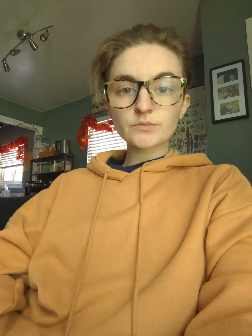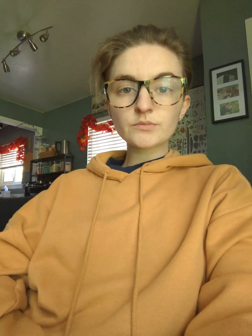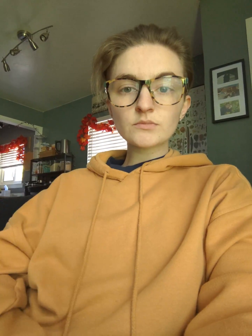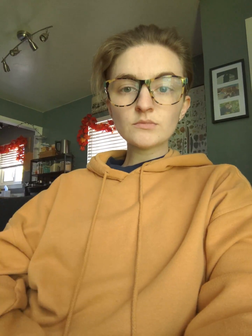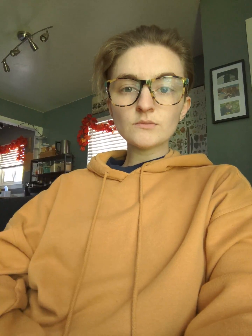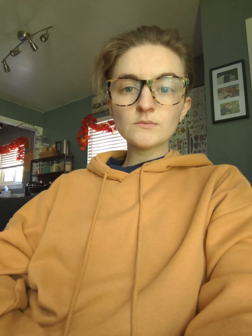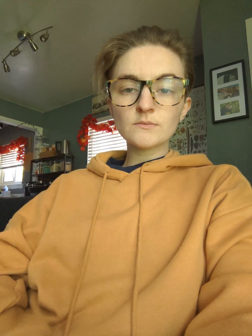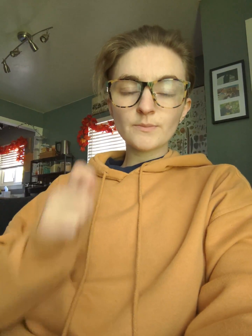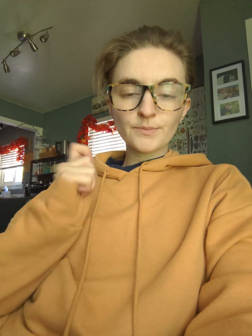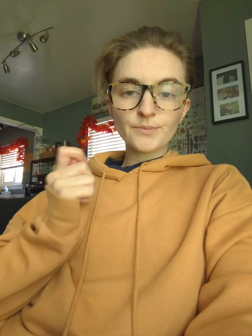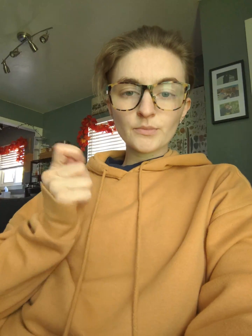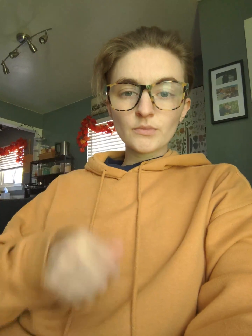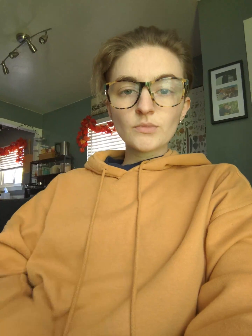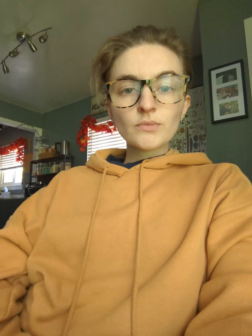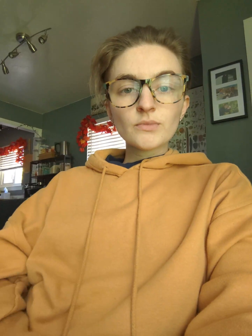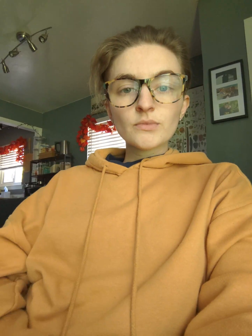bat